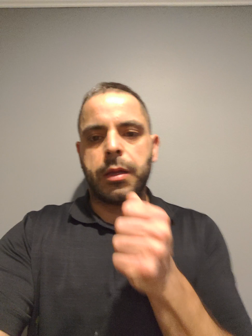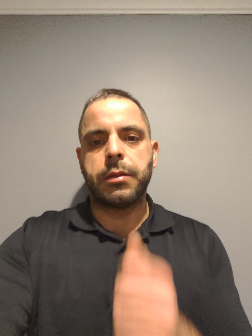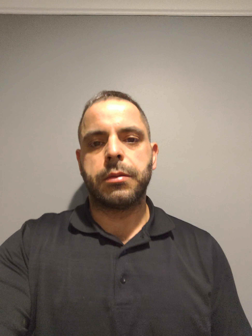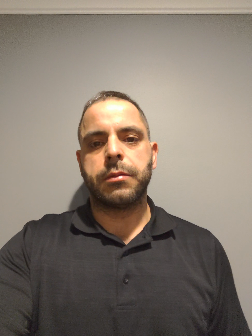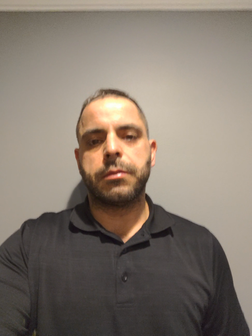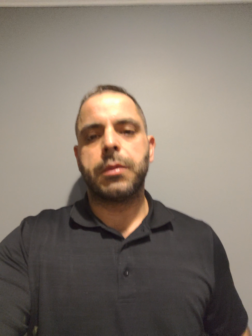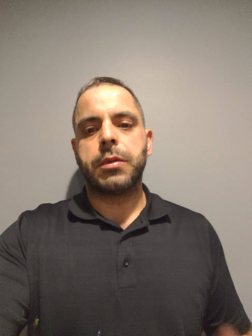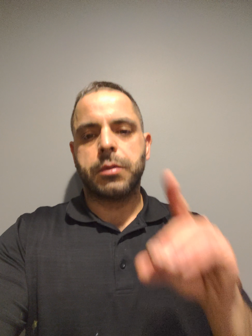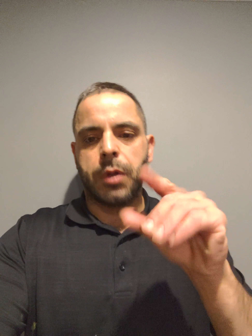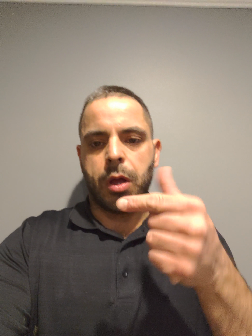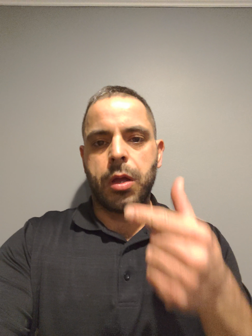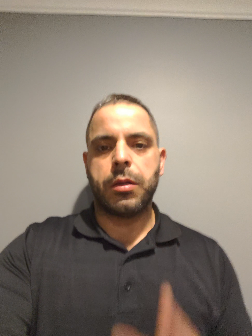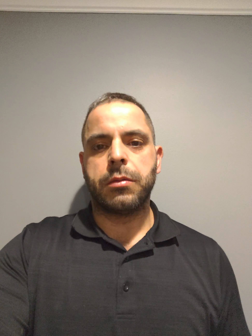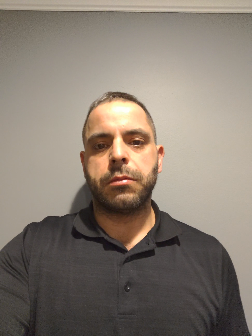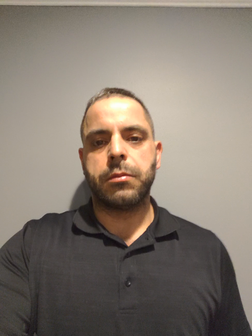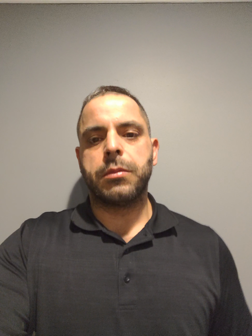dog